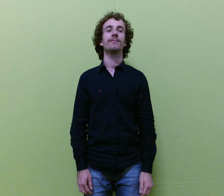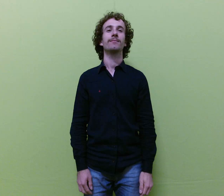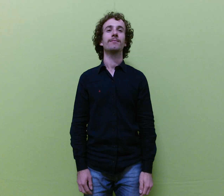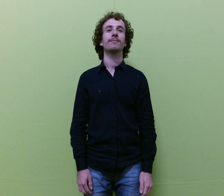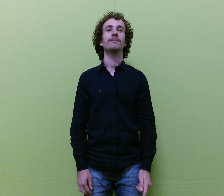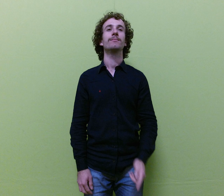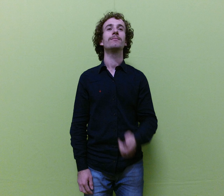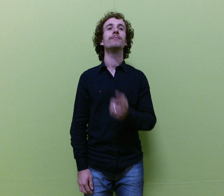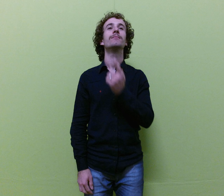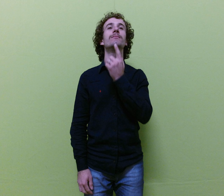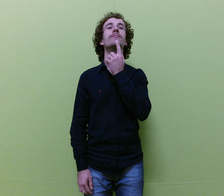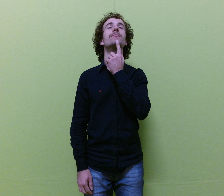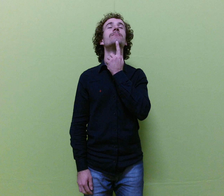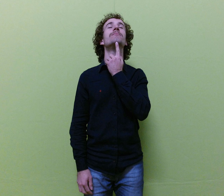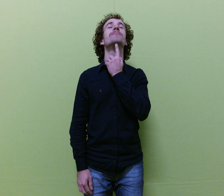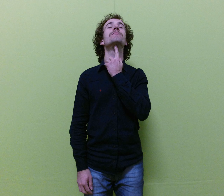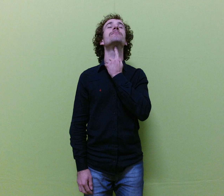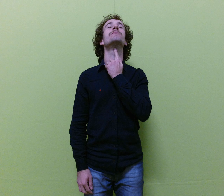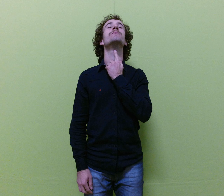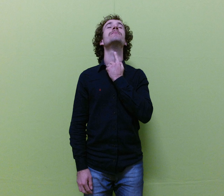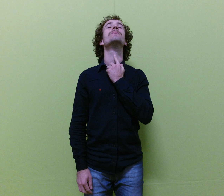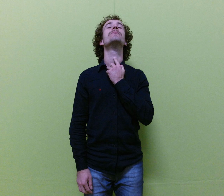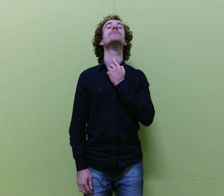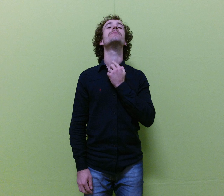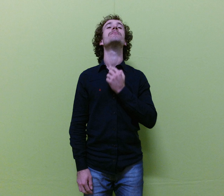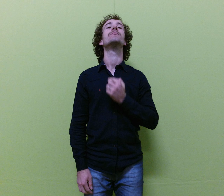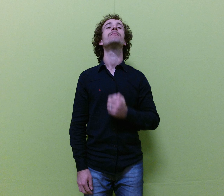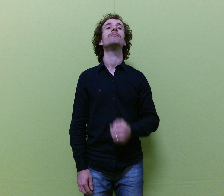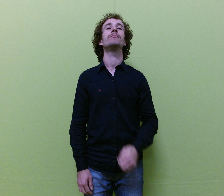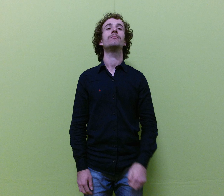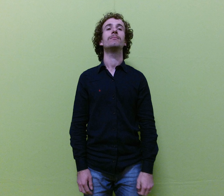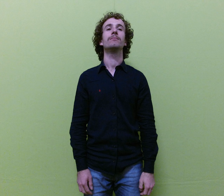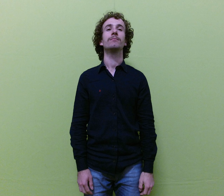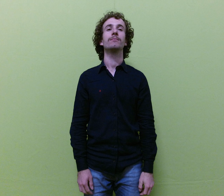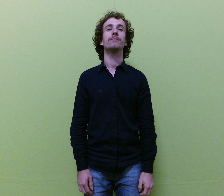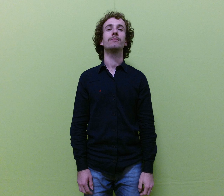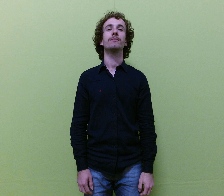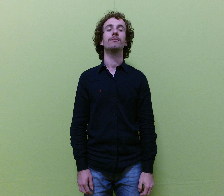vontade